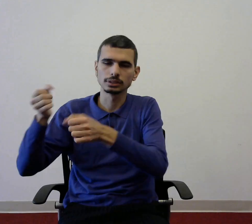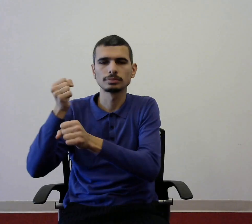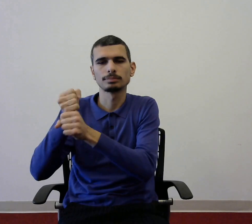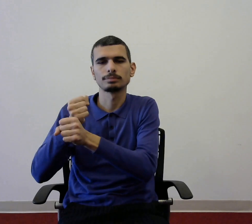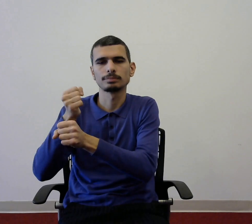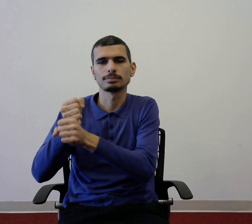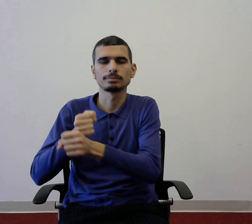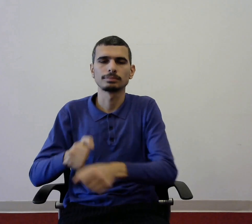edir